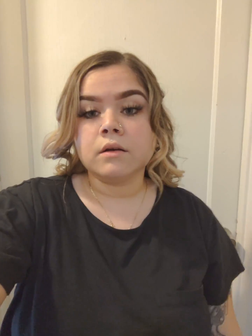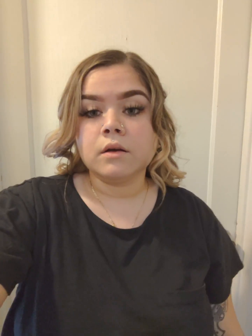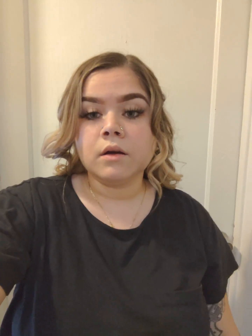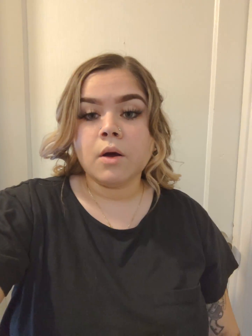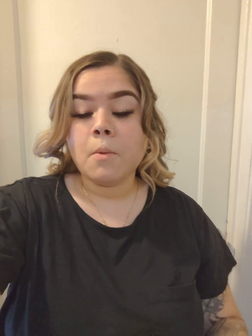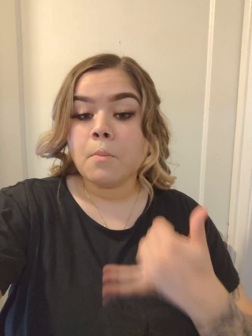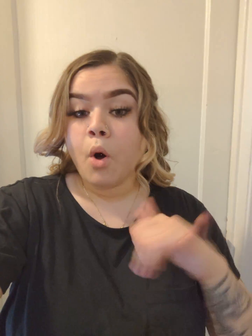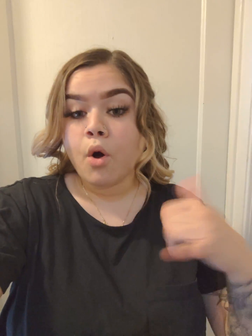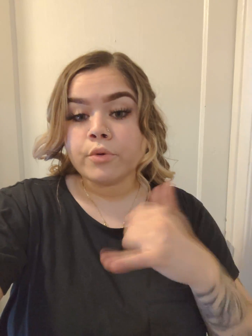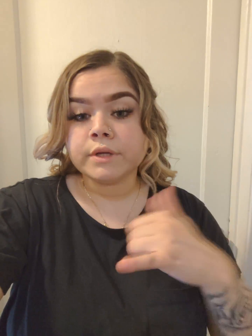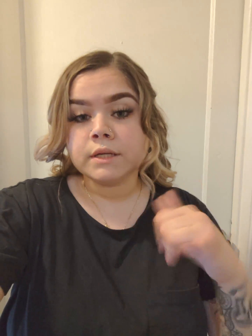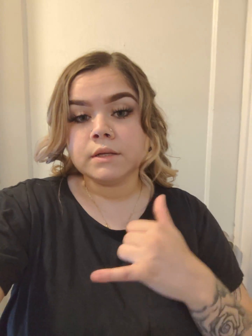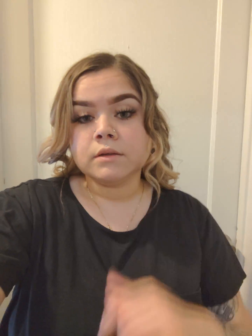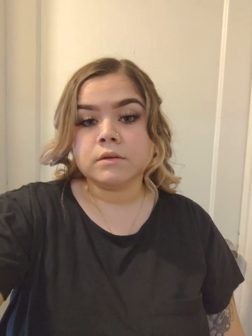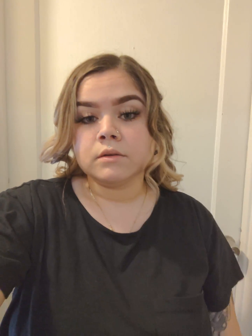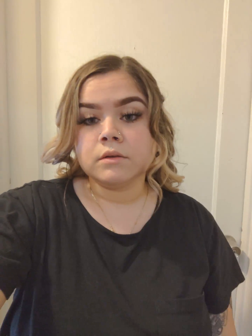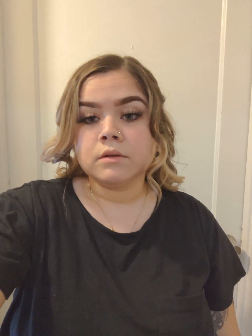party